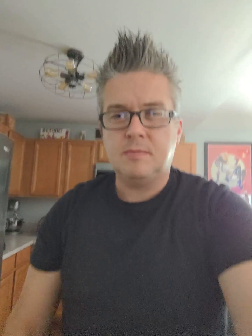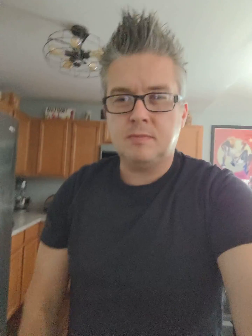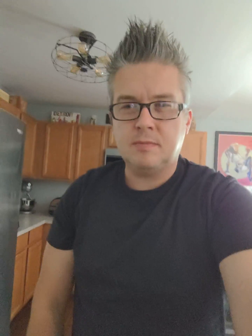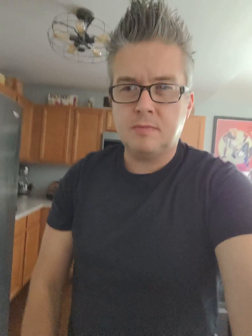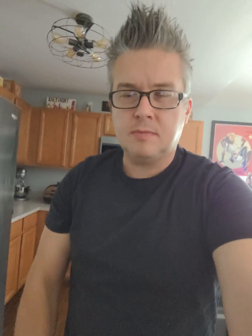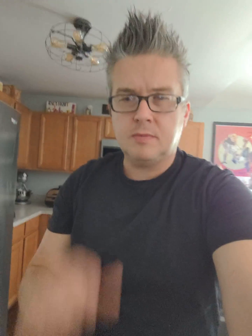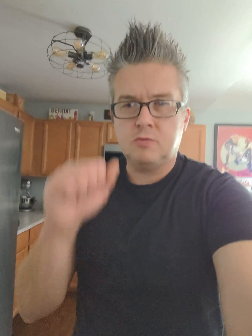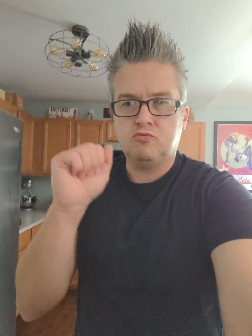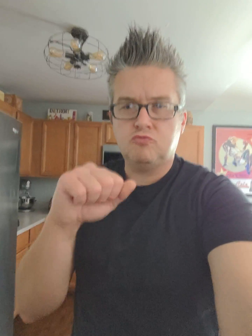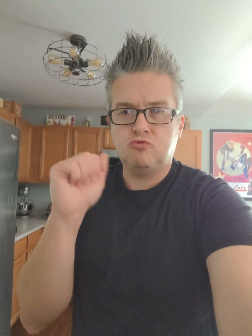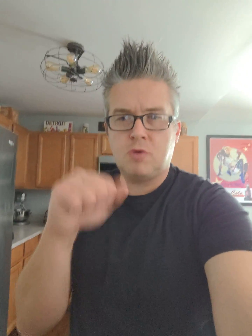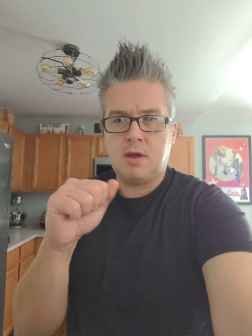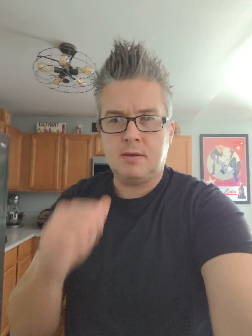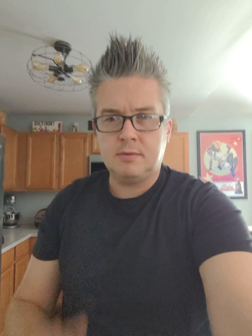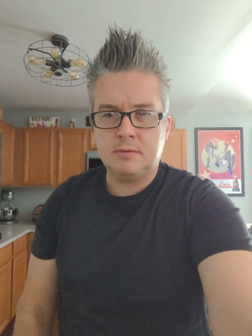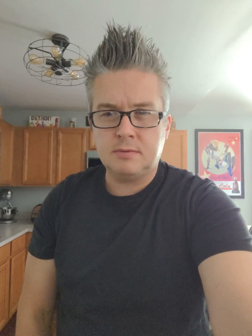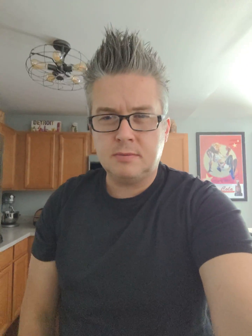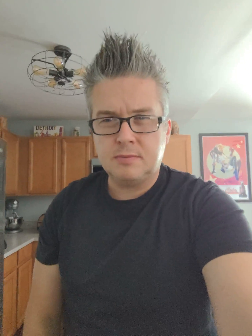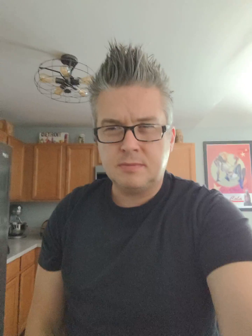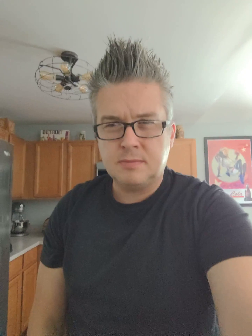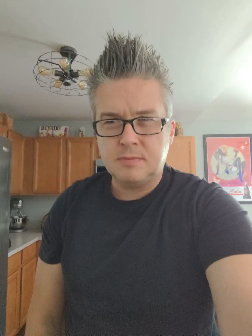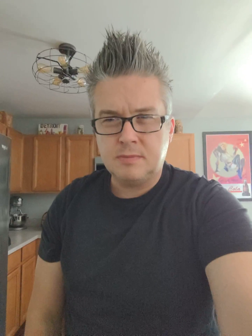rock